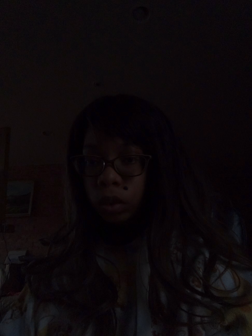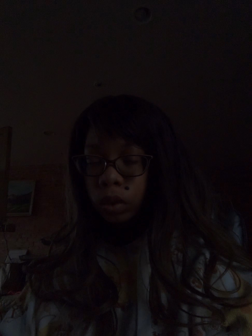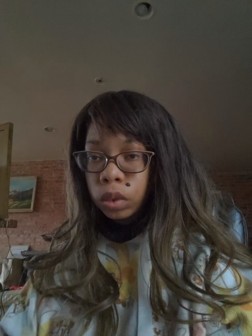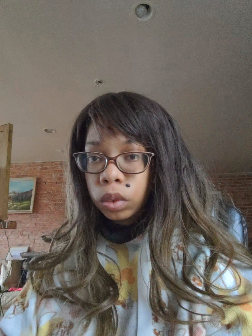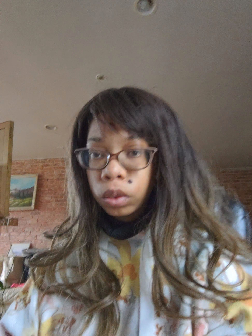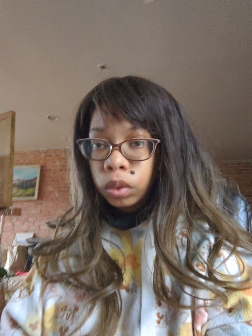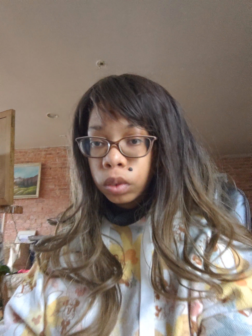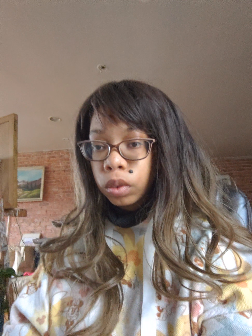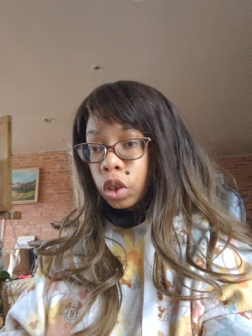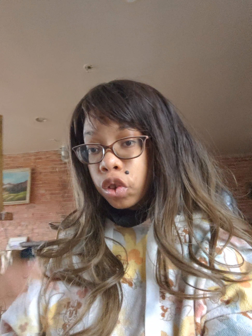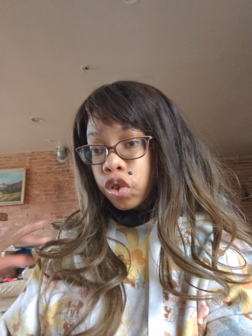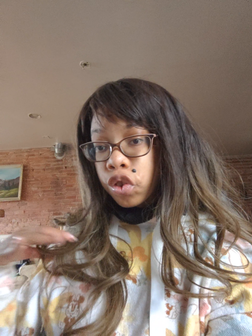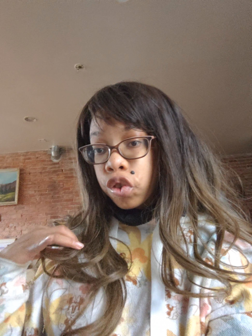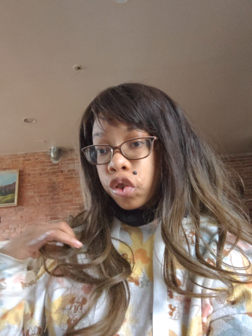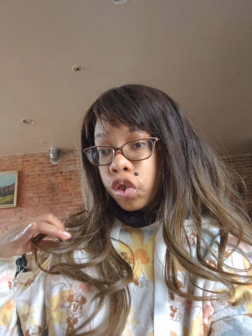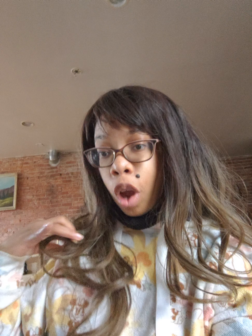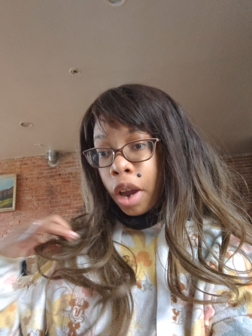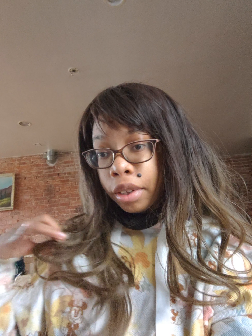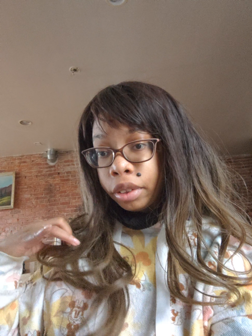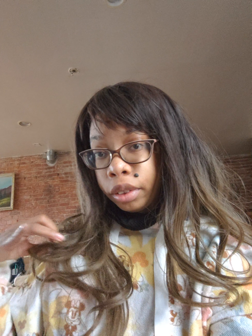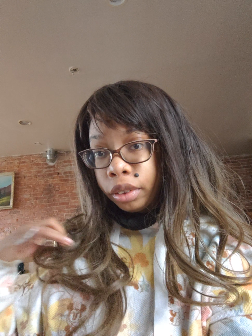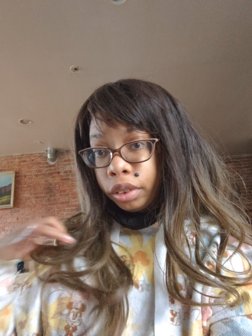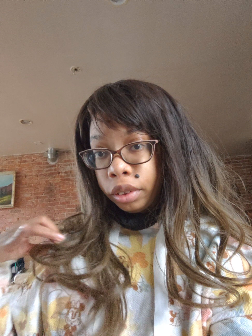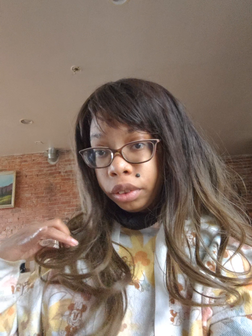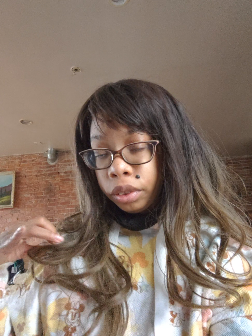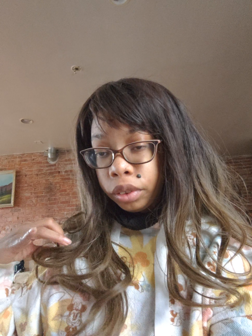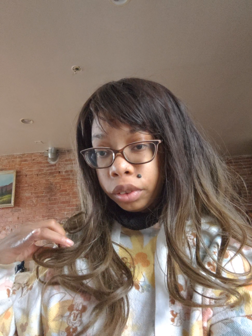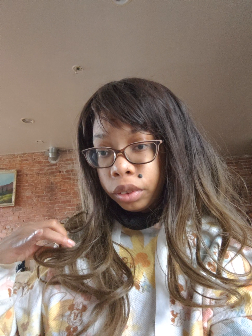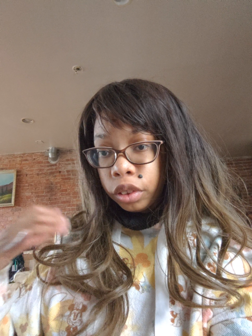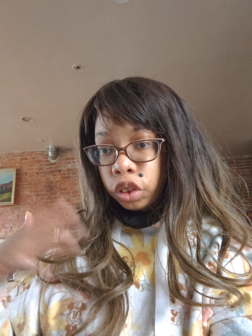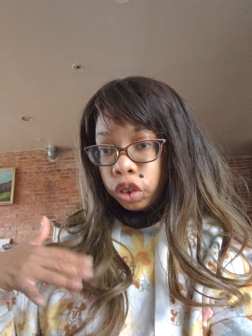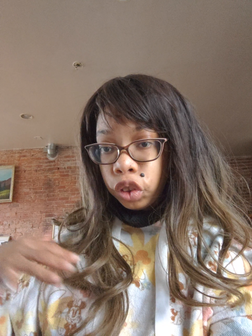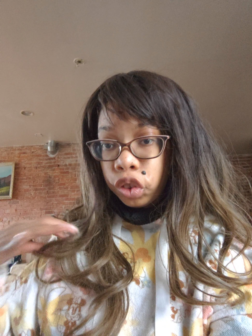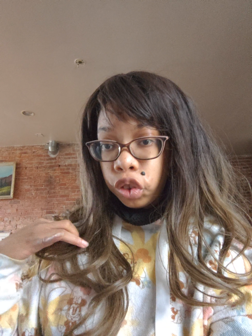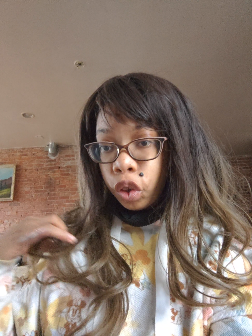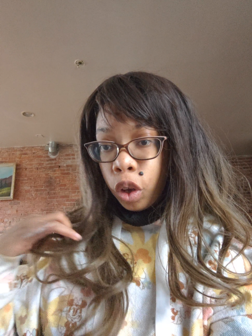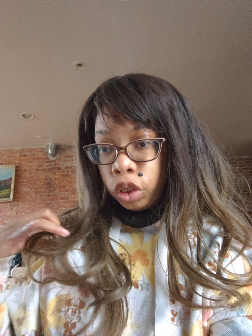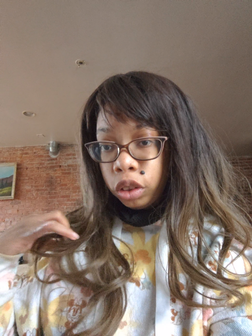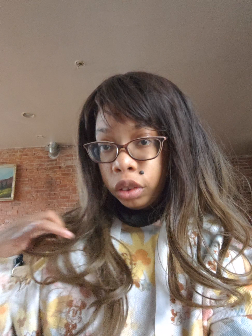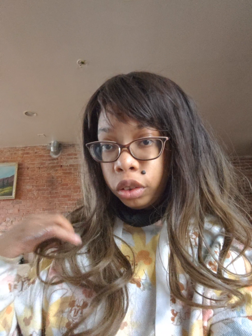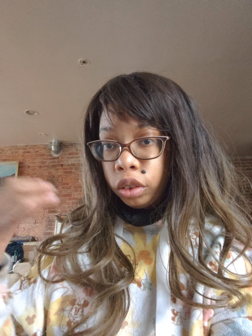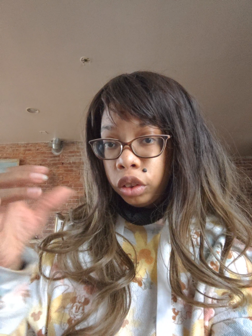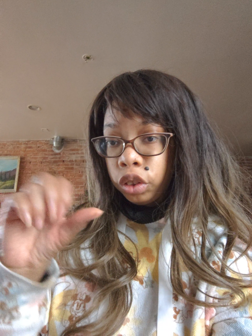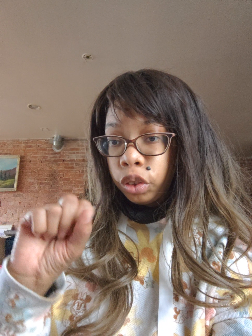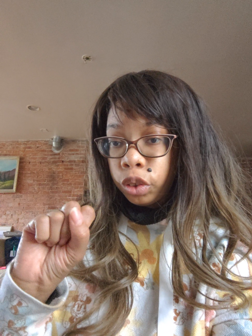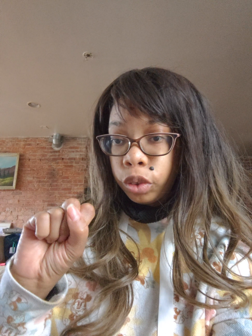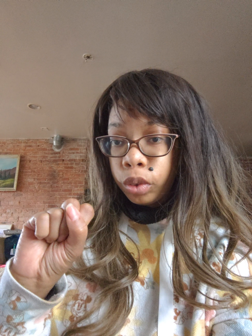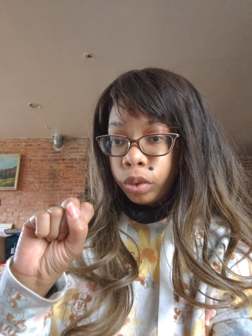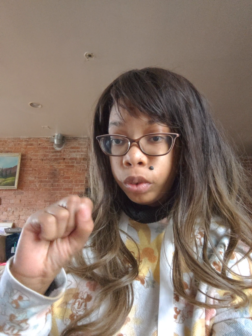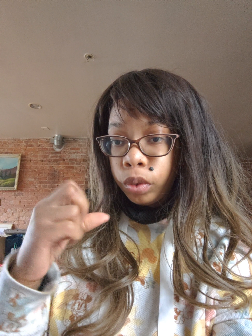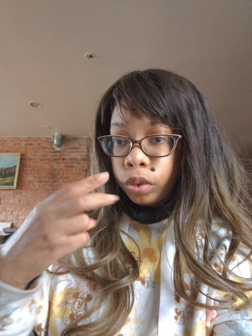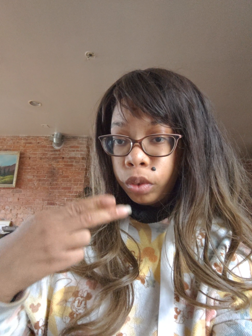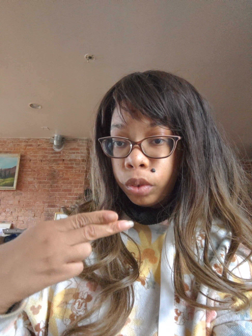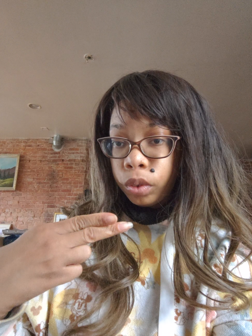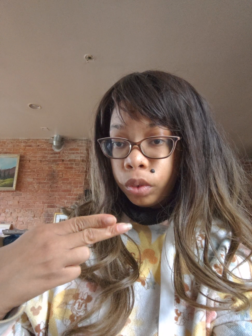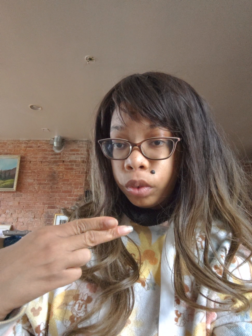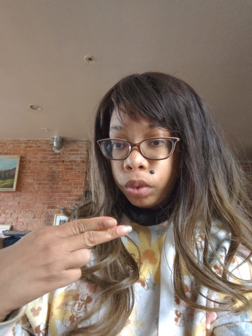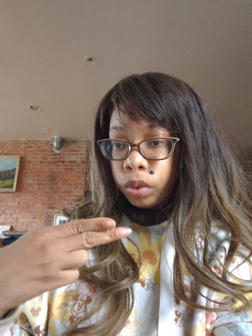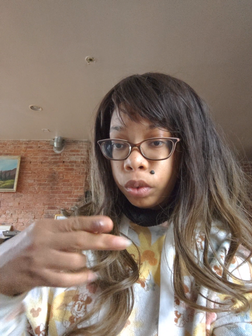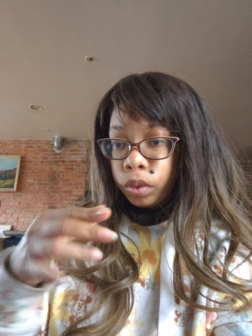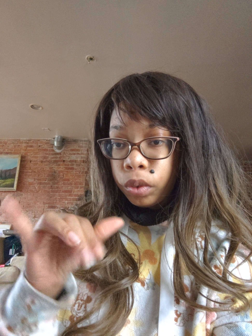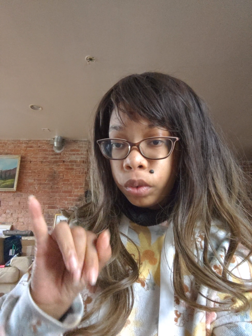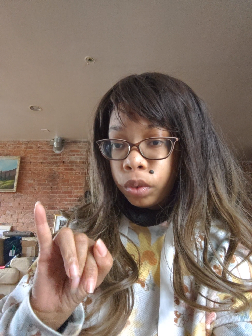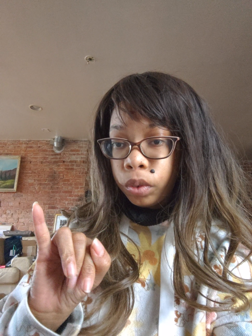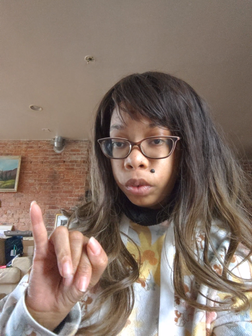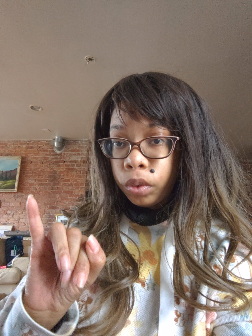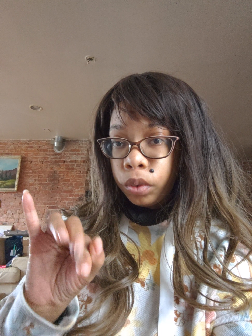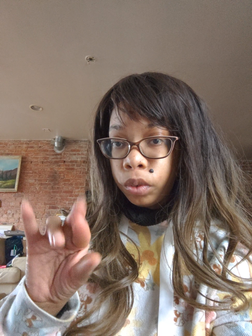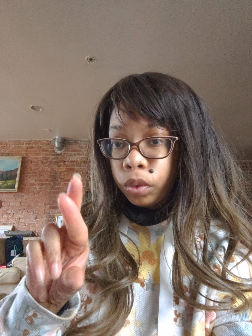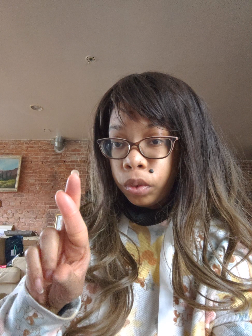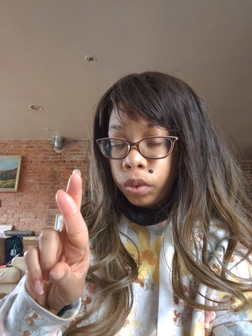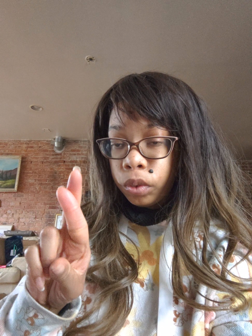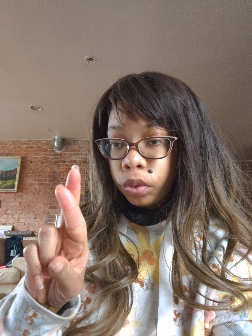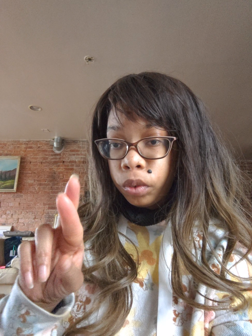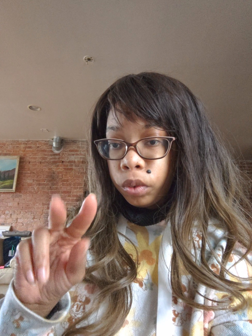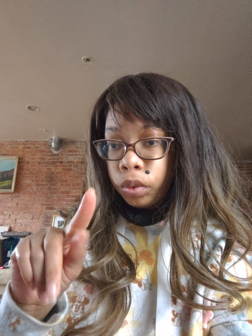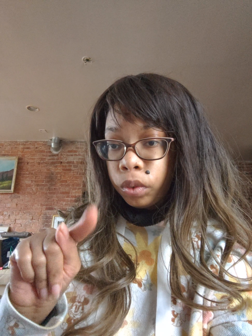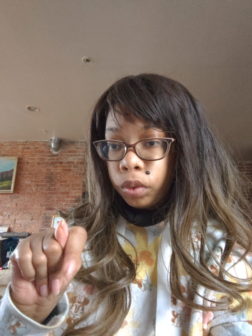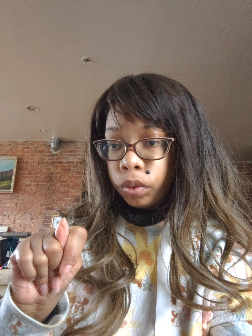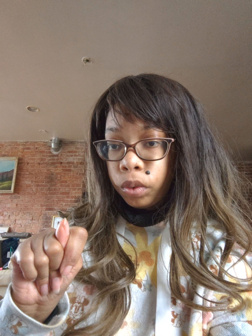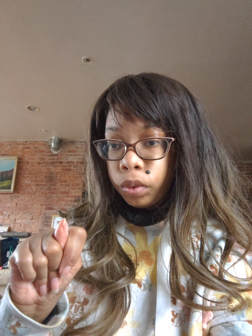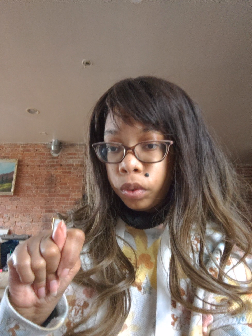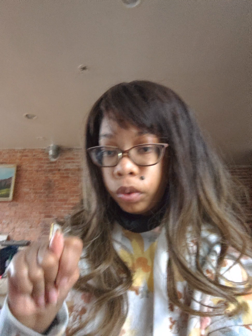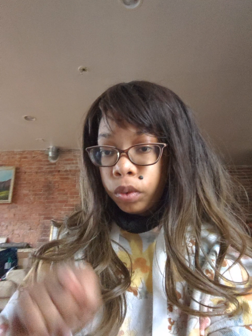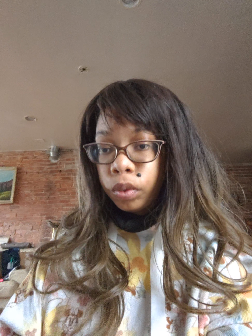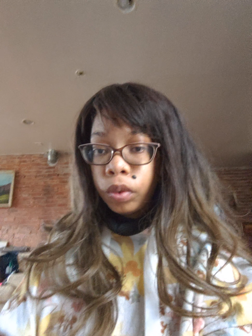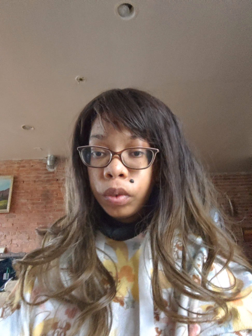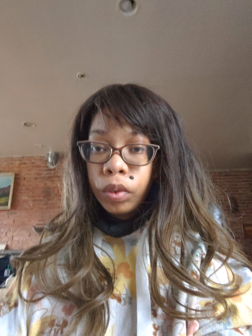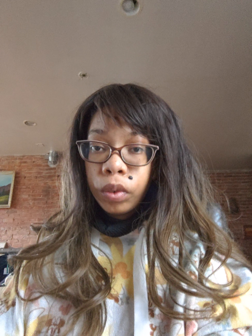shirt